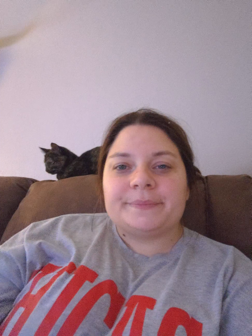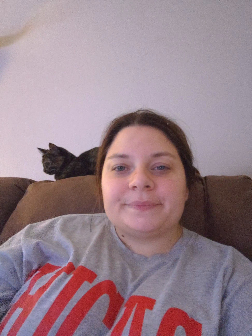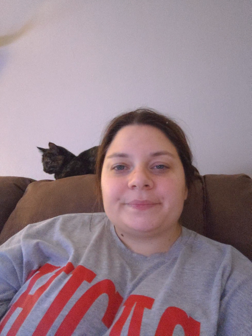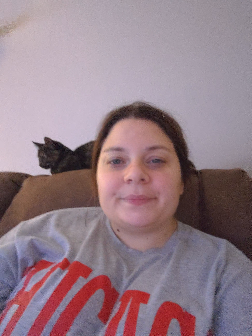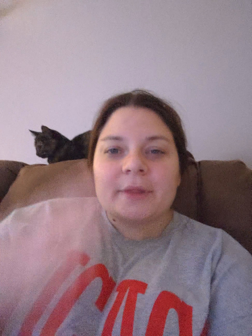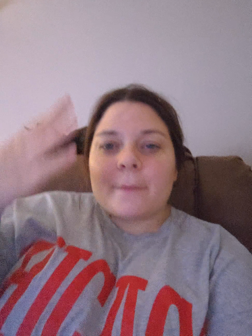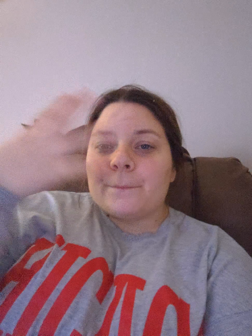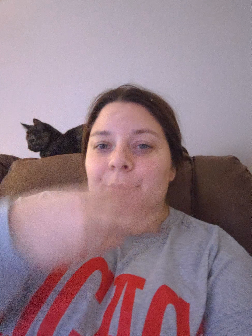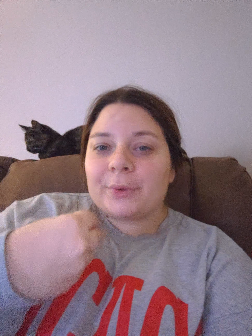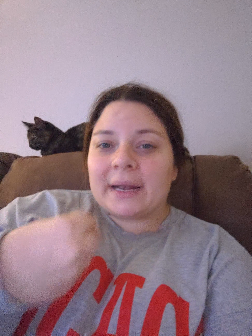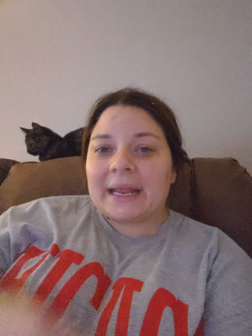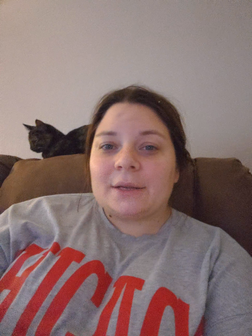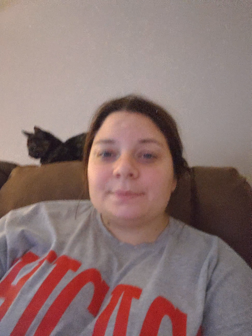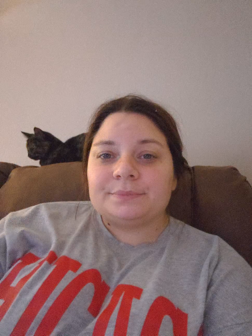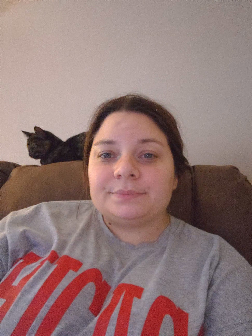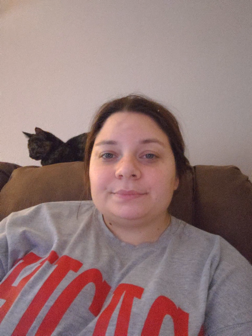pretty